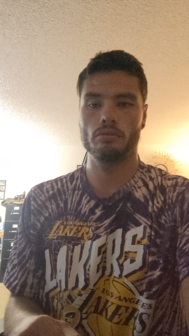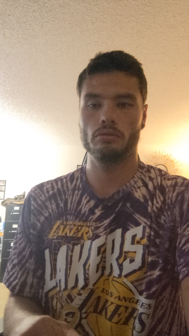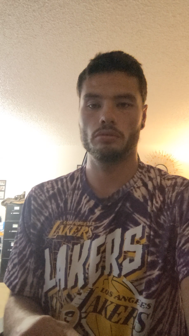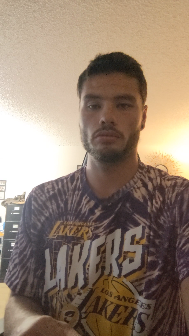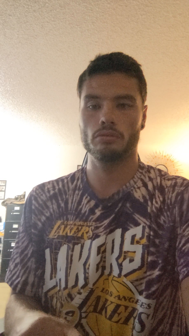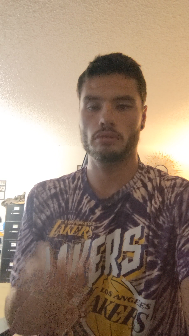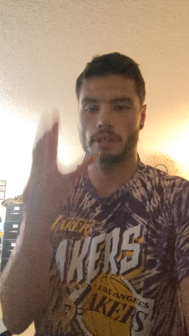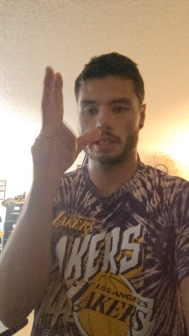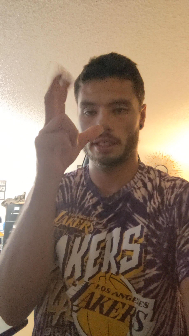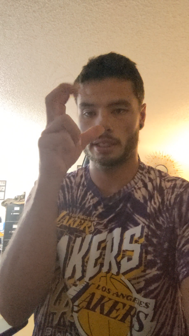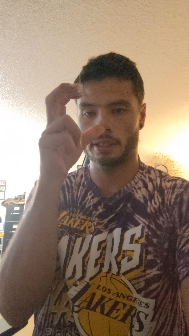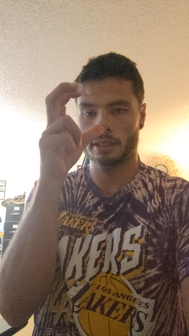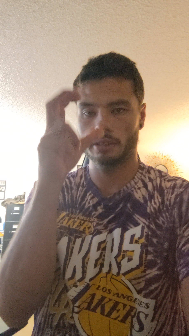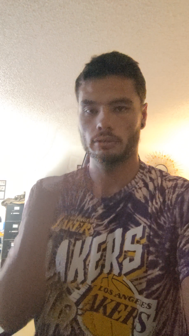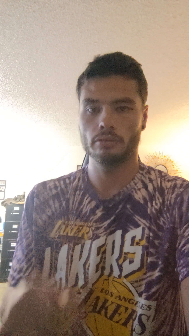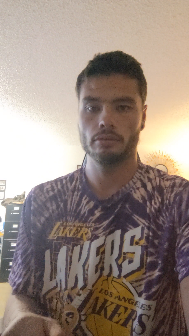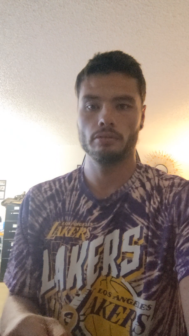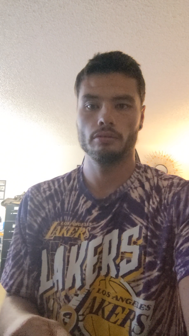ant